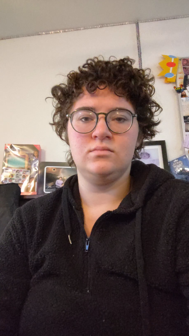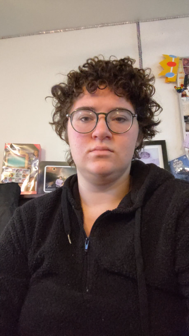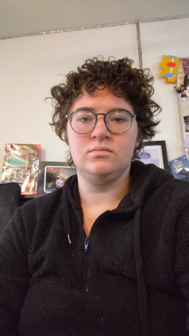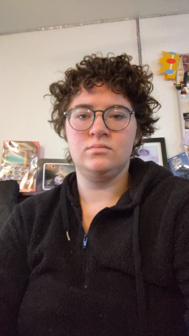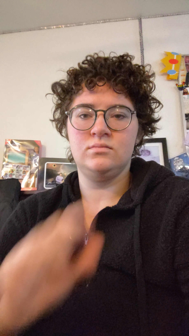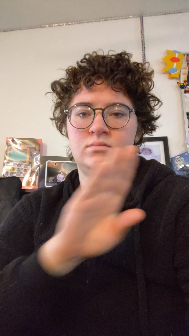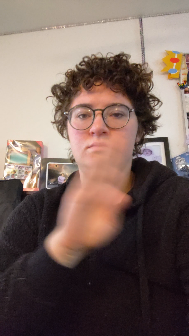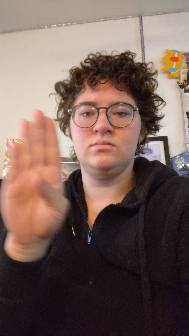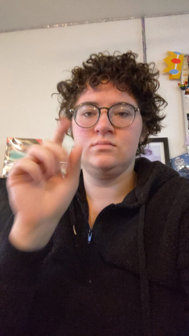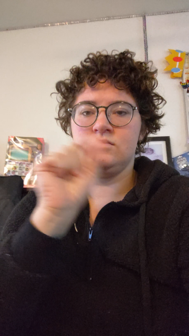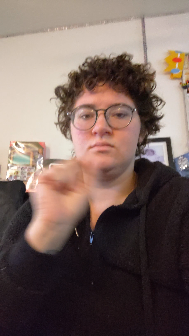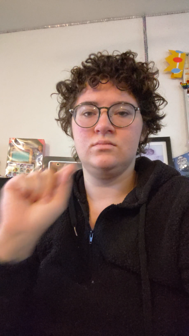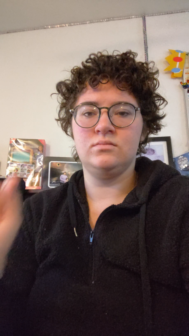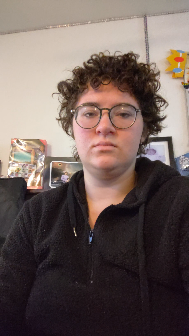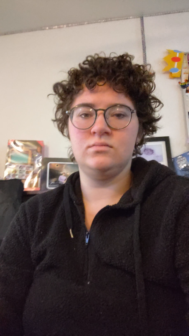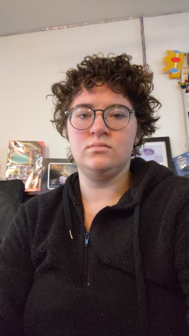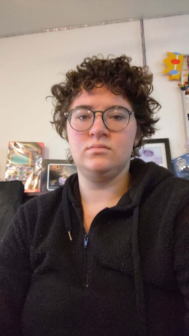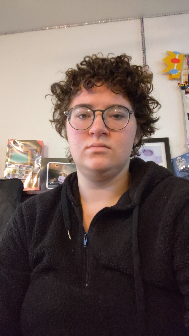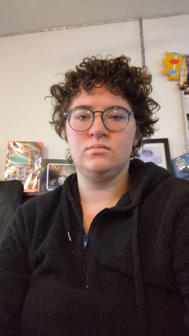chalk